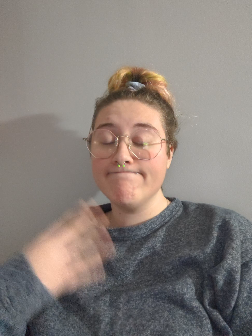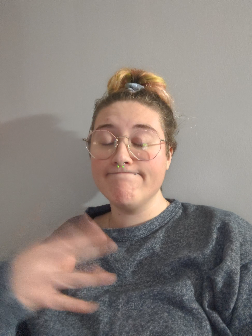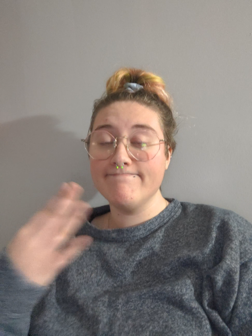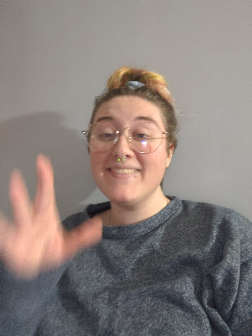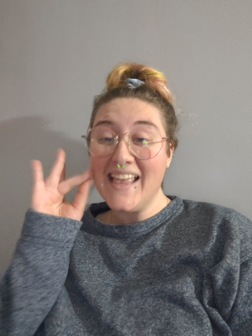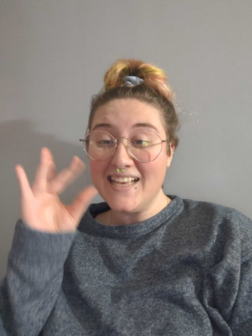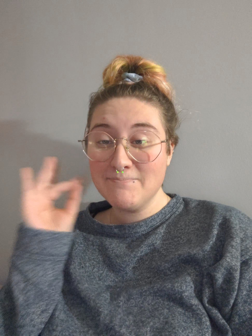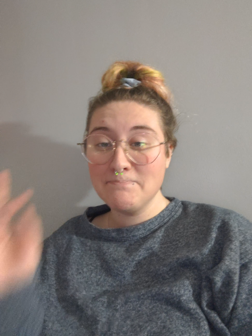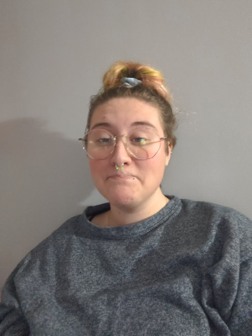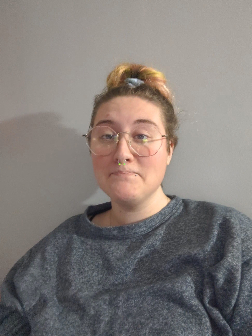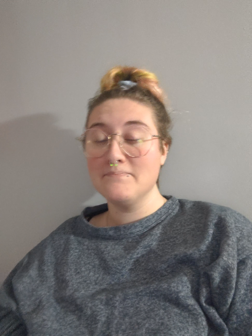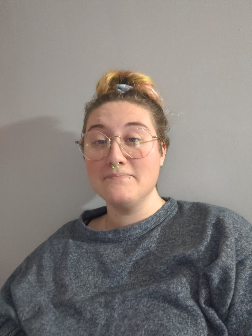kitty